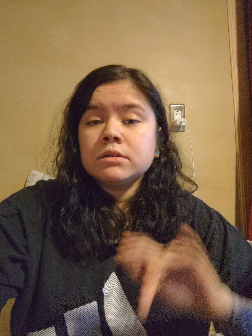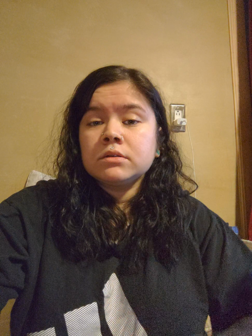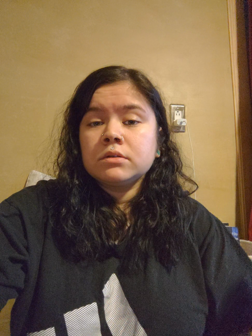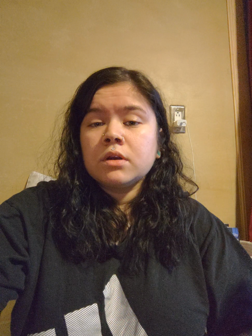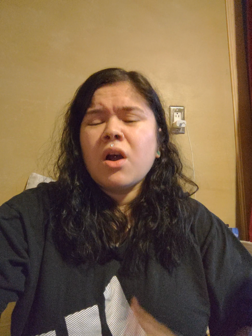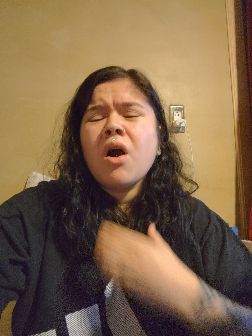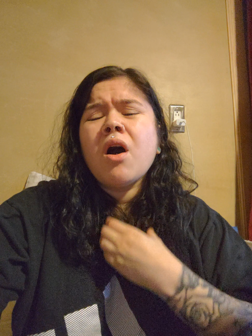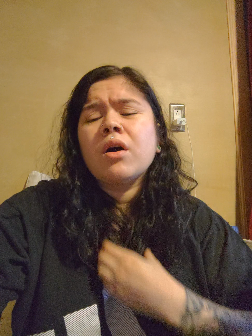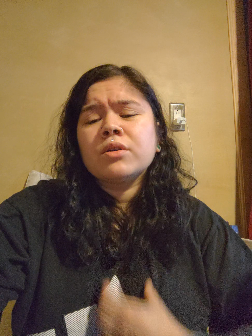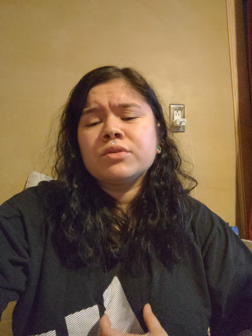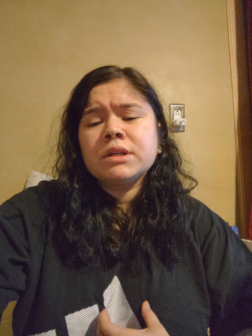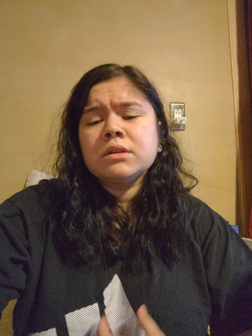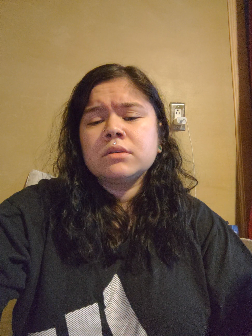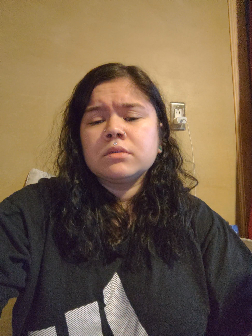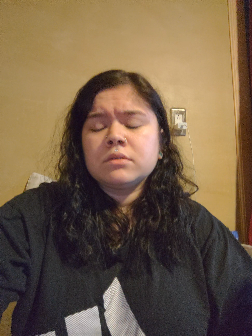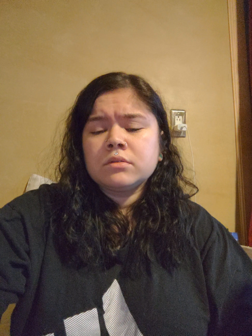hungry